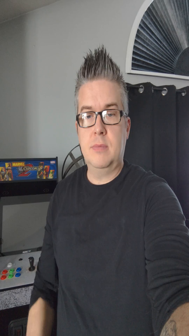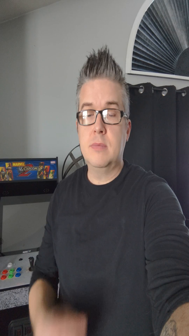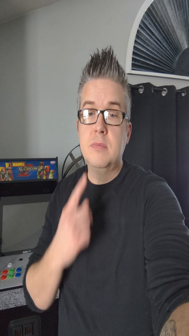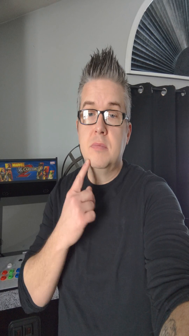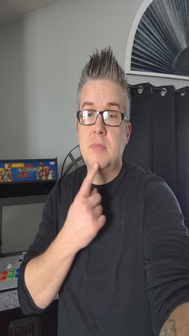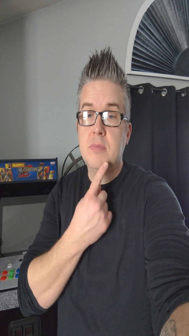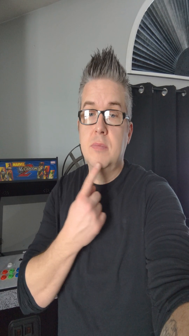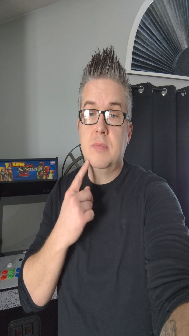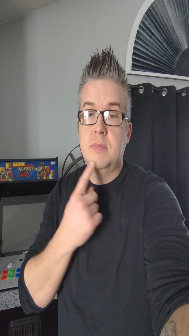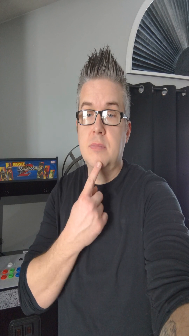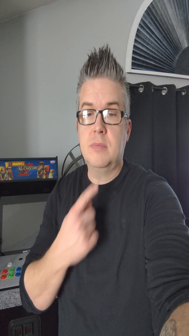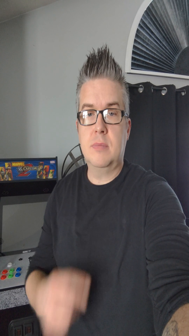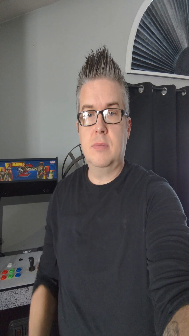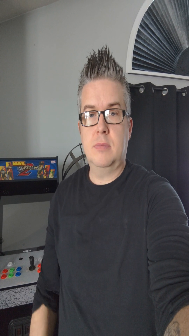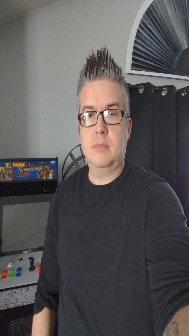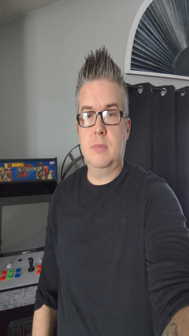chin